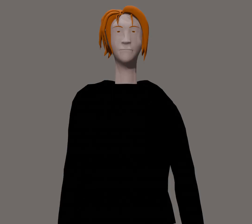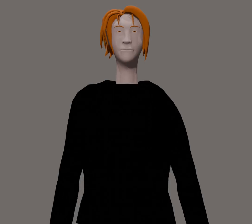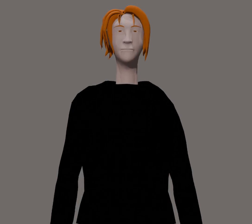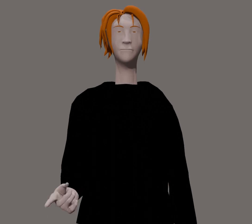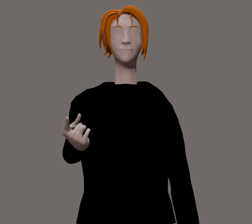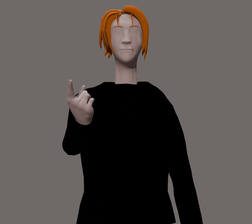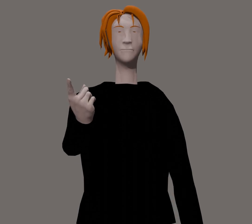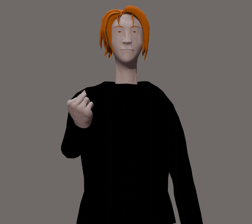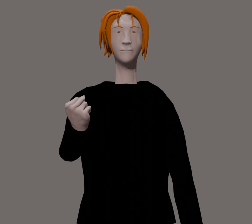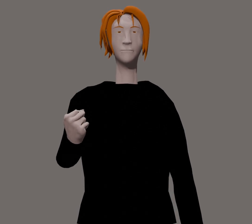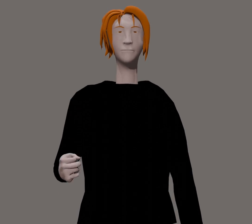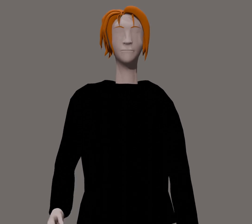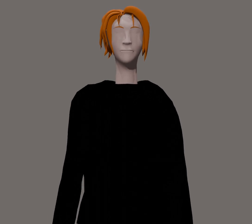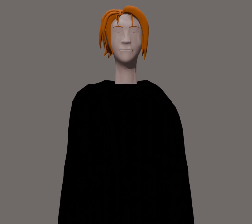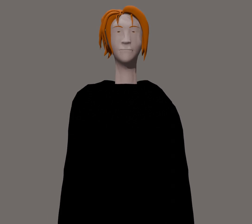Come Hither